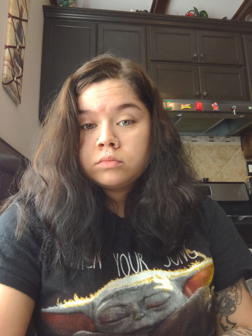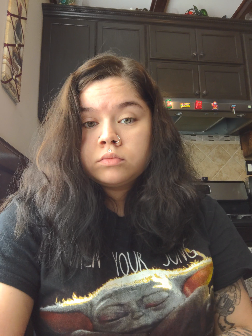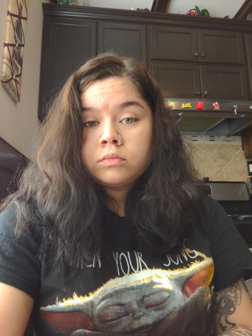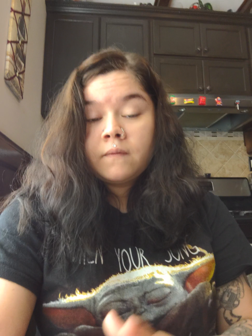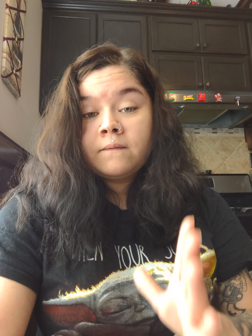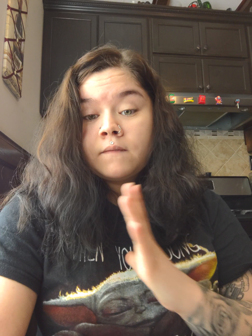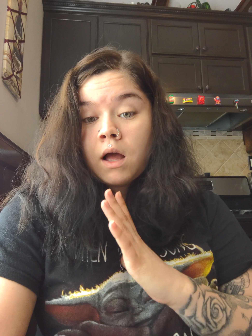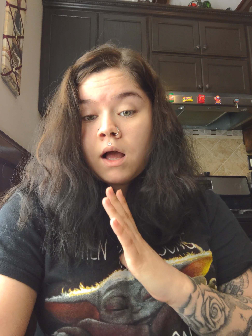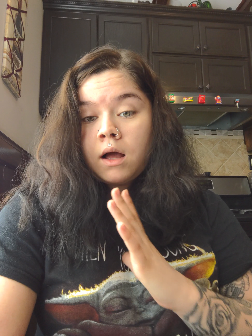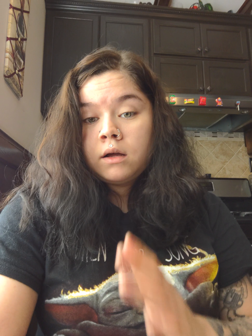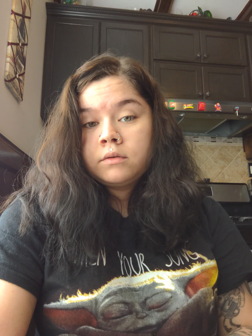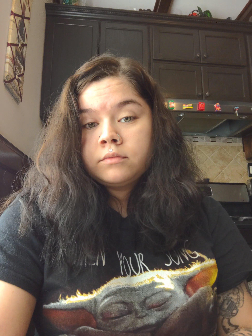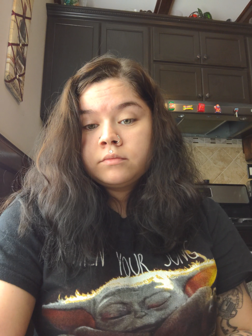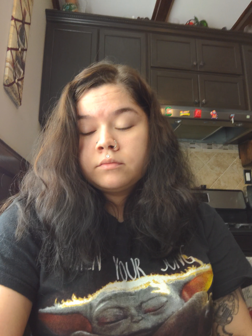fine